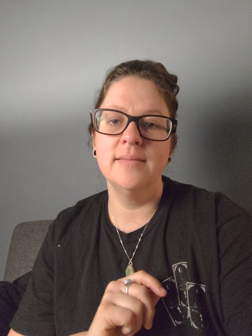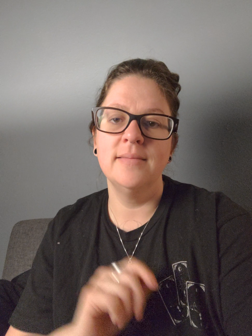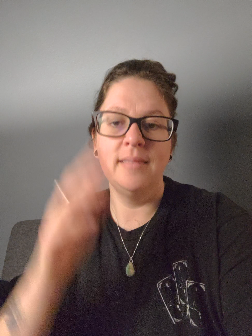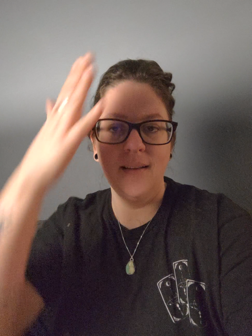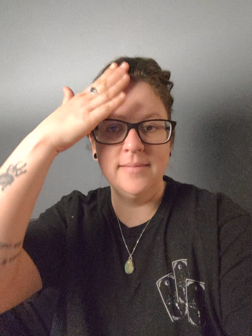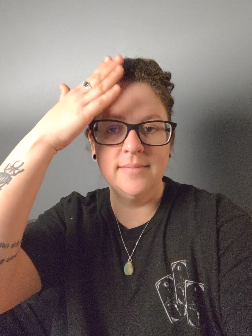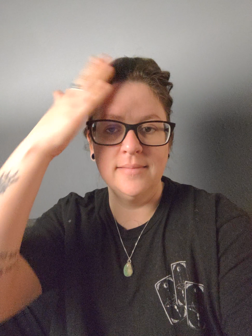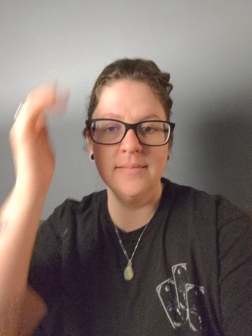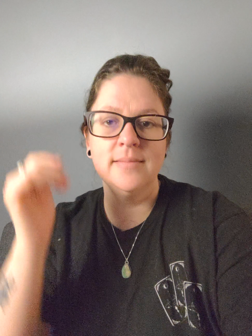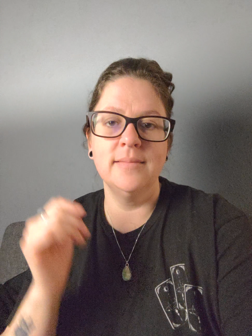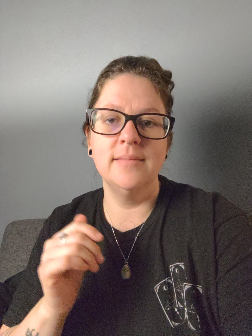hat